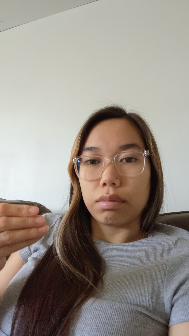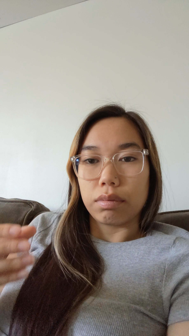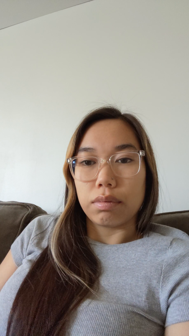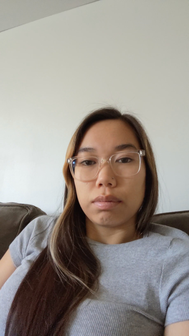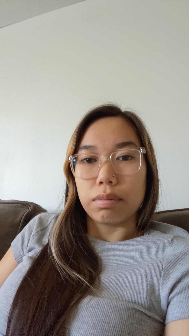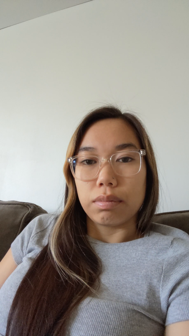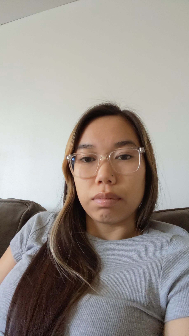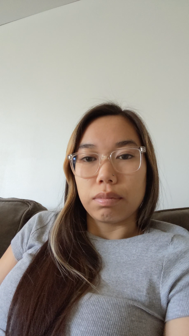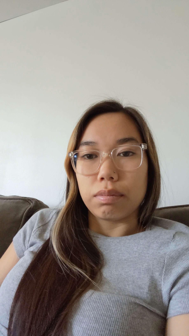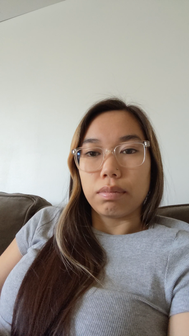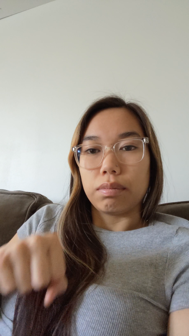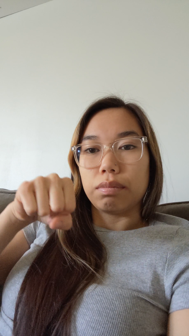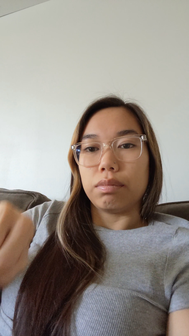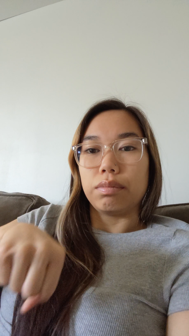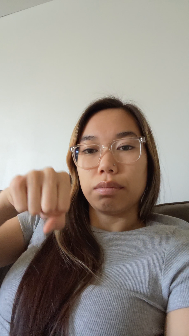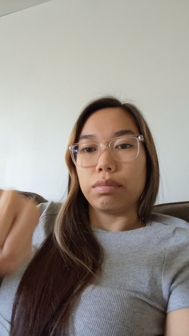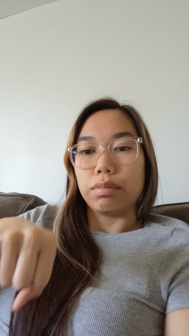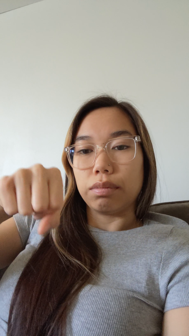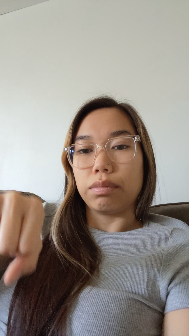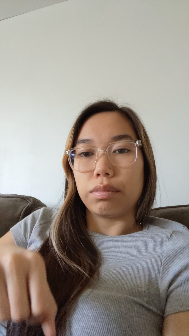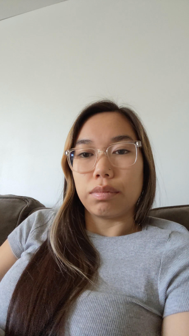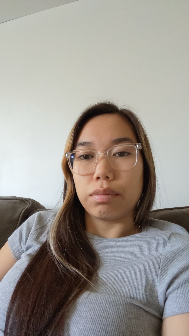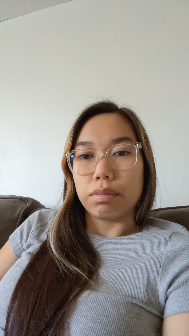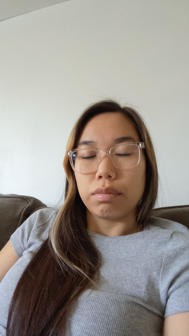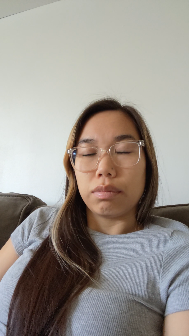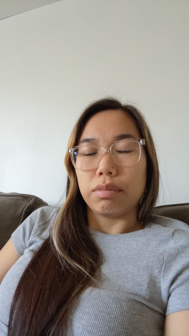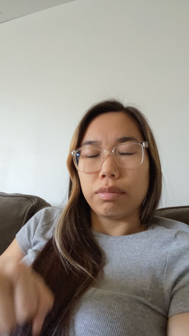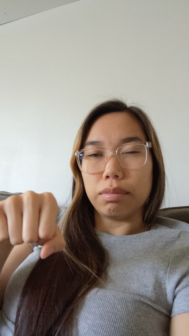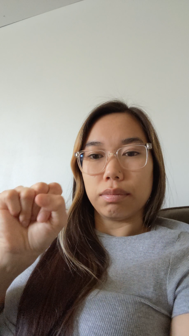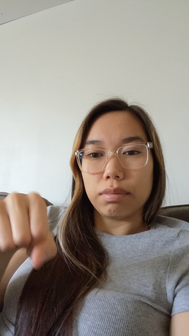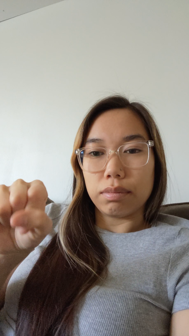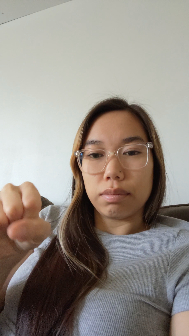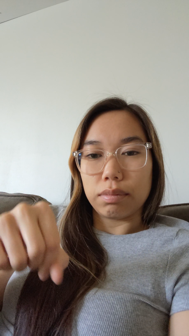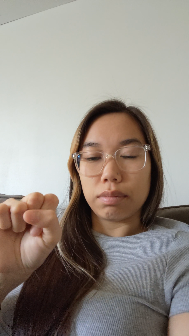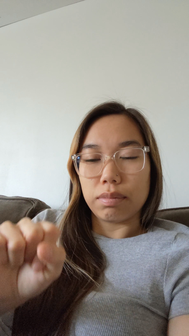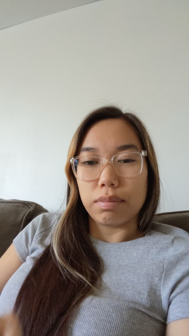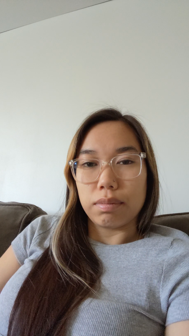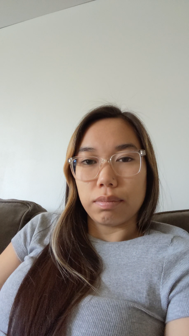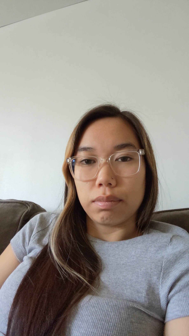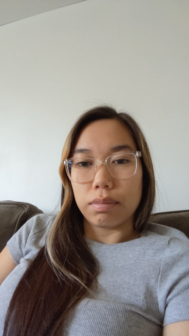motorcycle